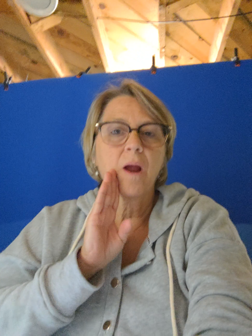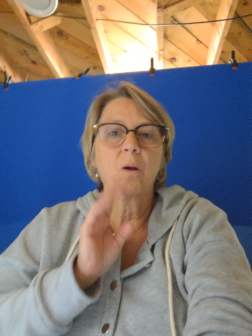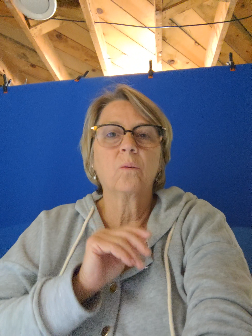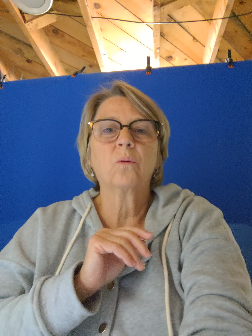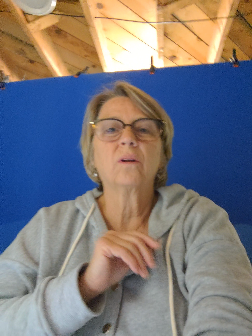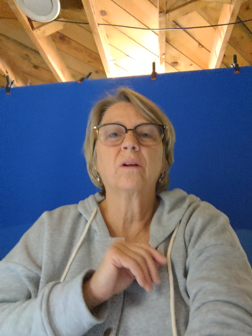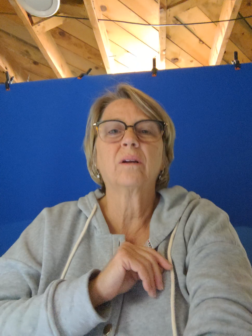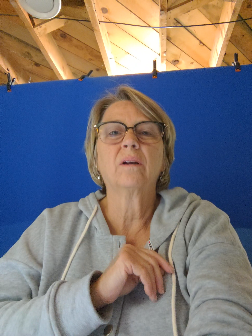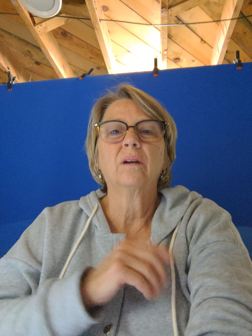brown